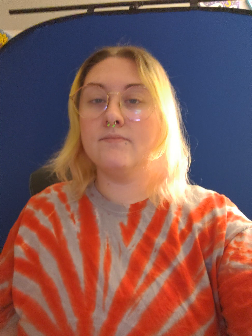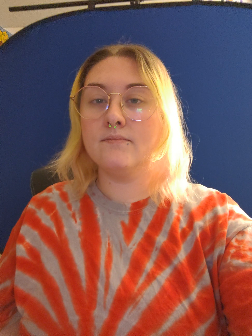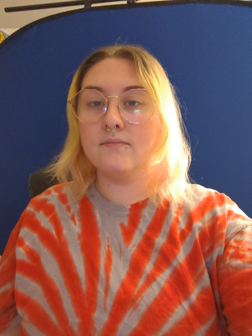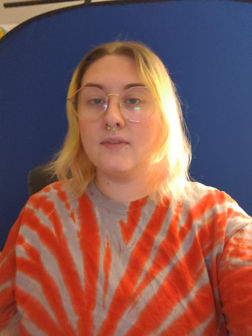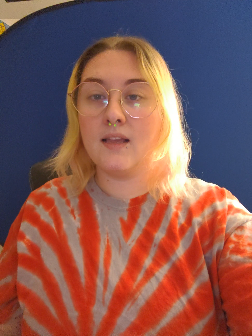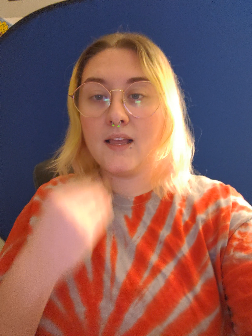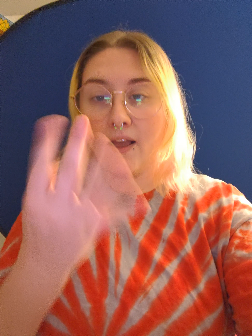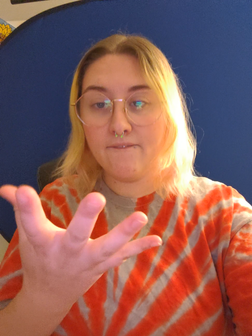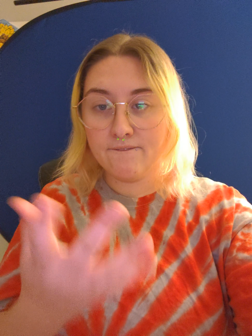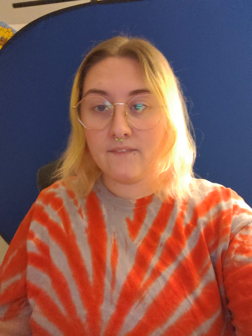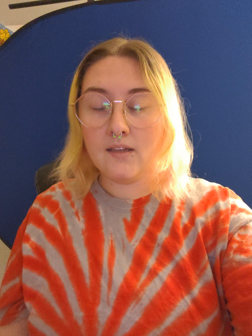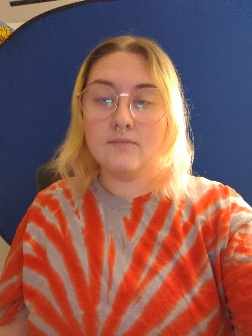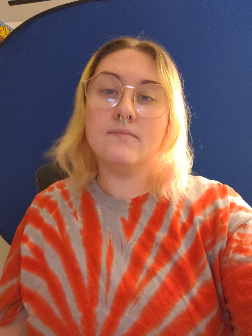give